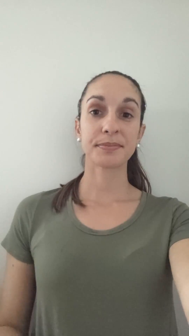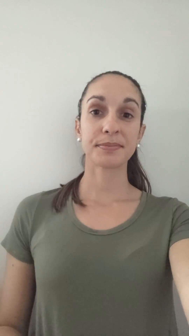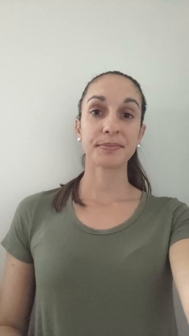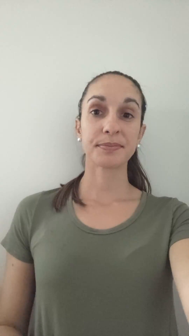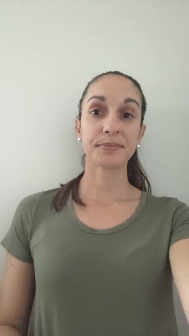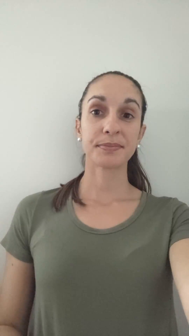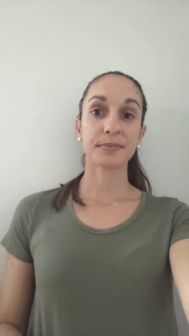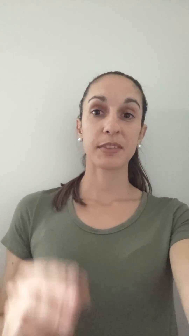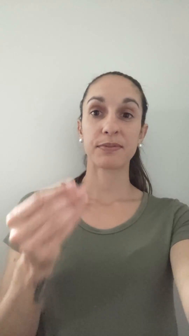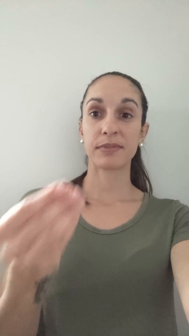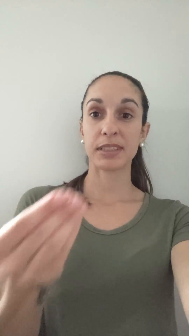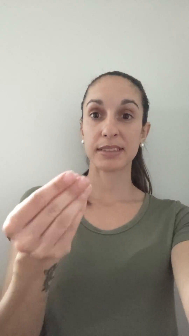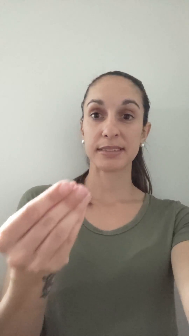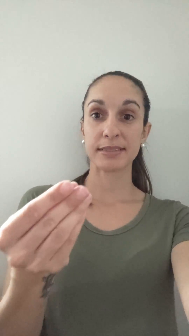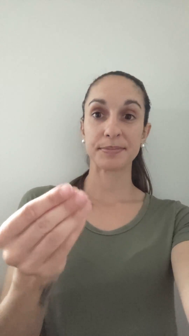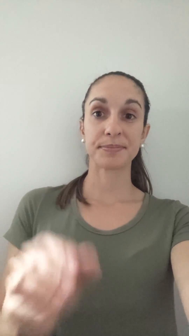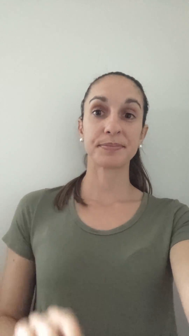feed